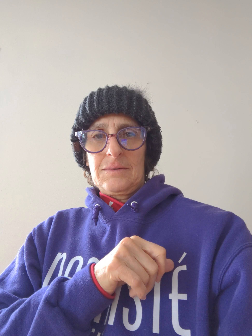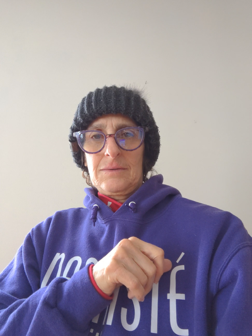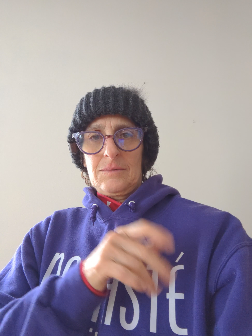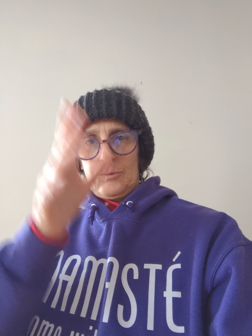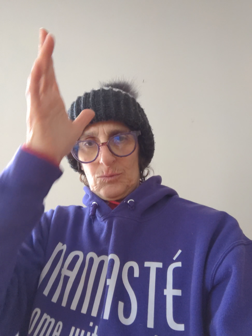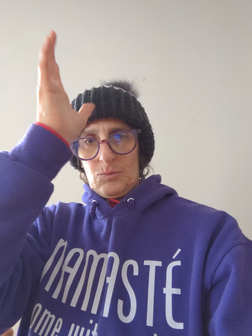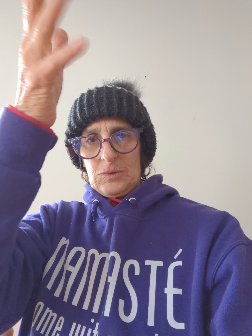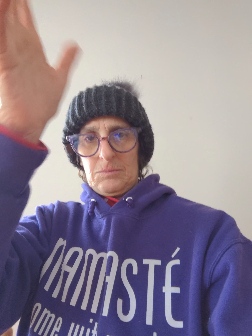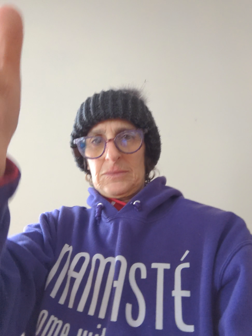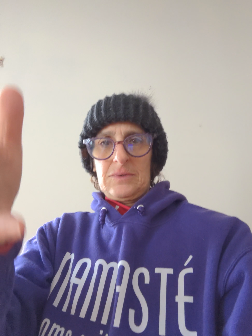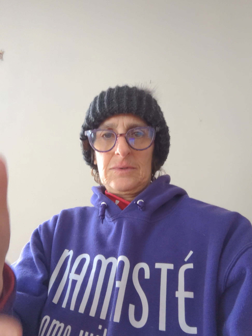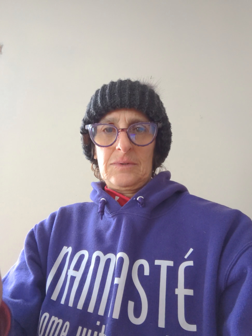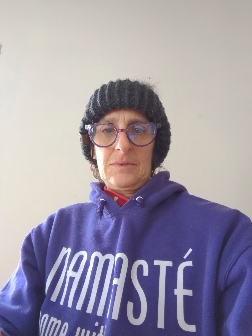grandpa